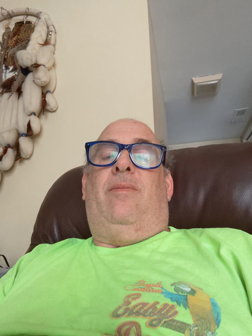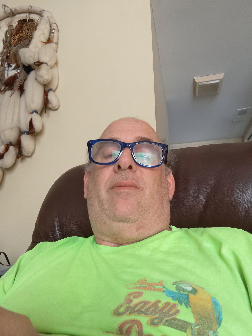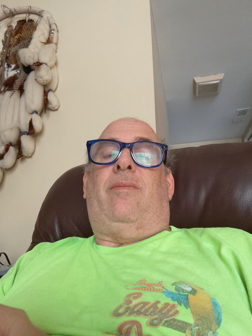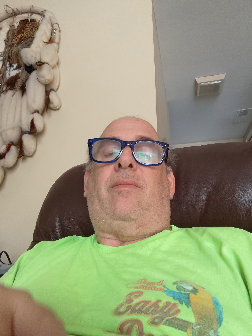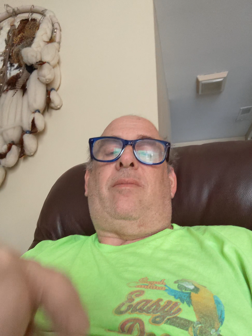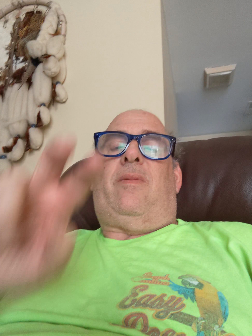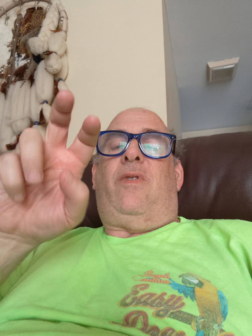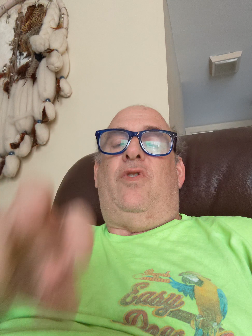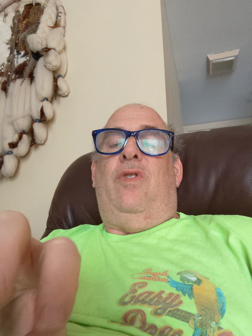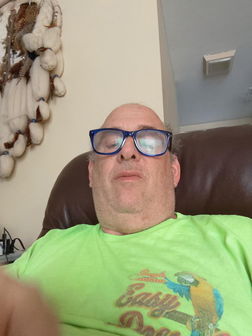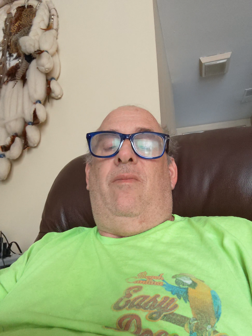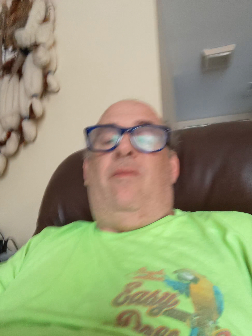chair